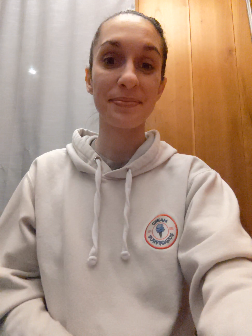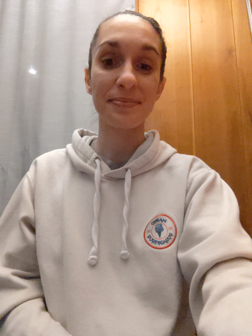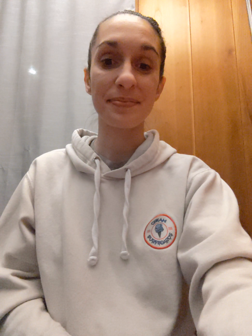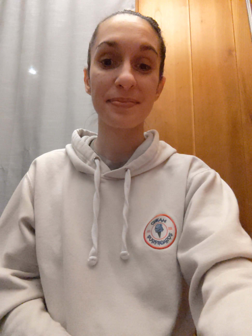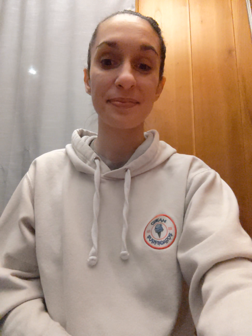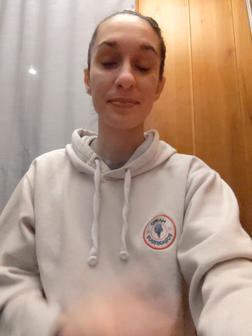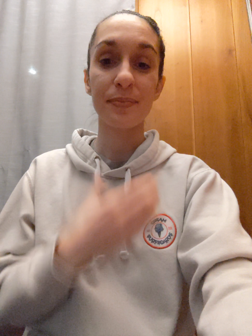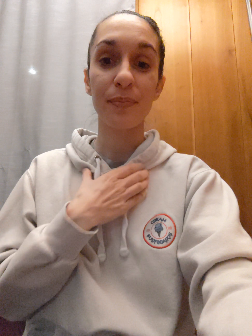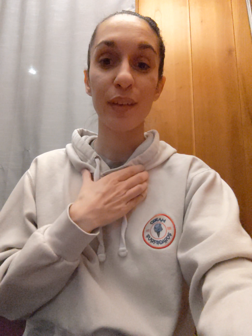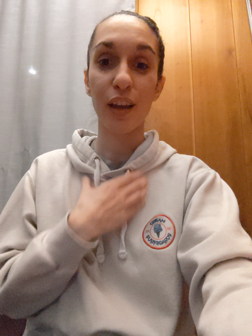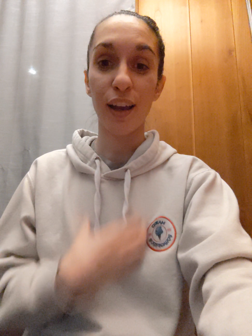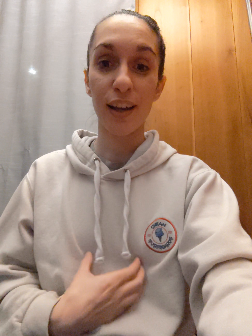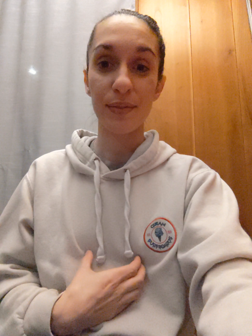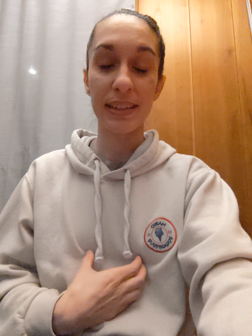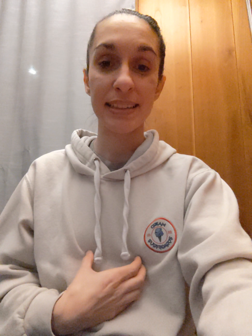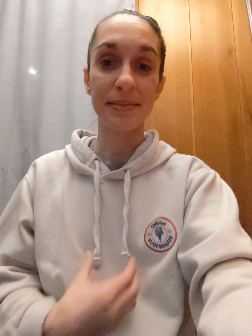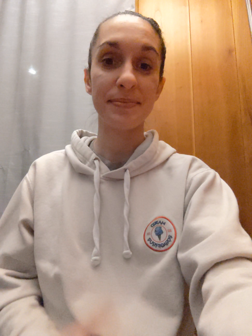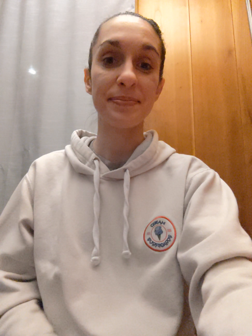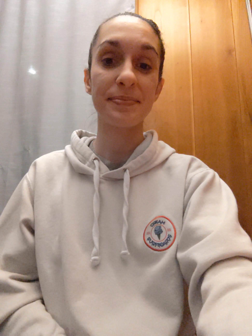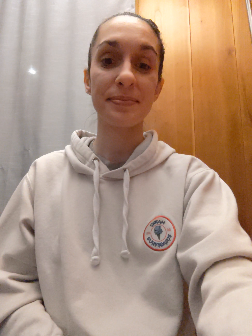hungry